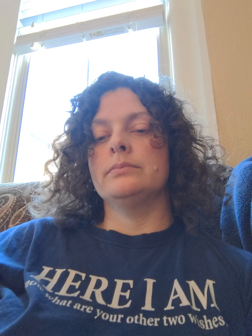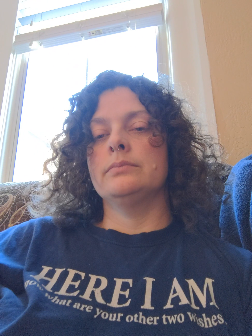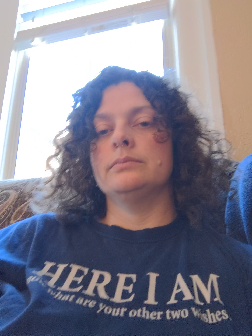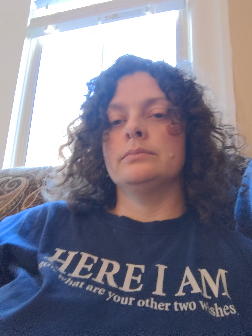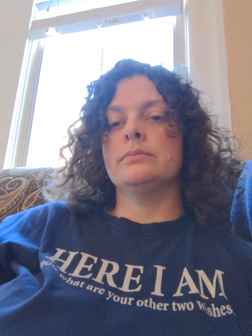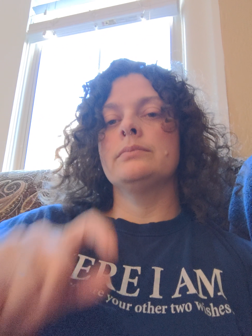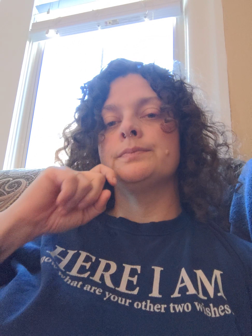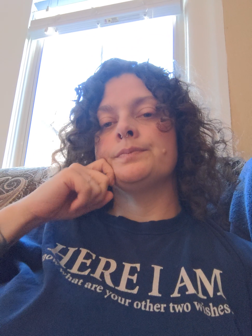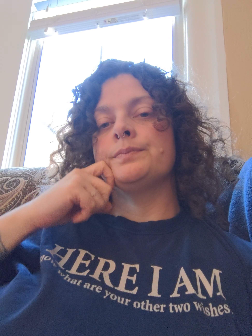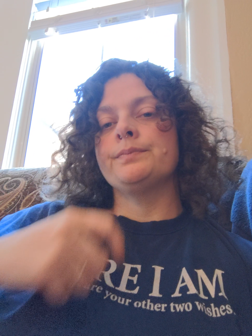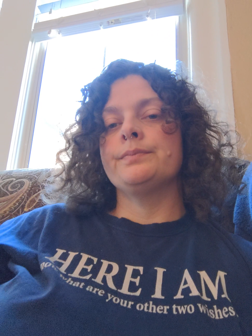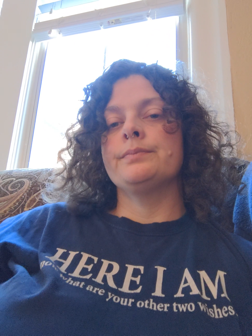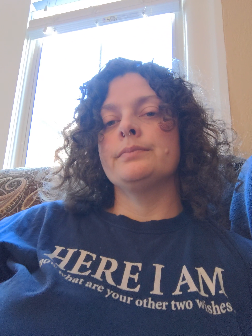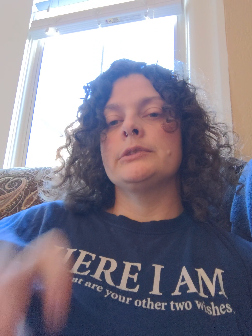apple